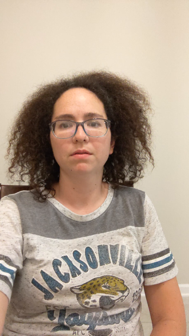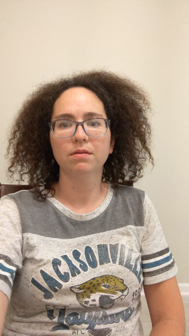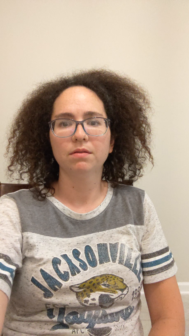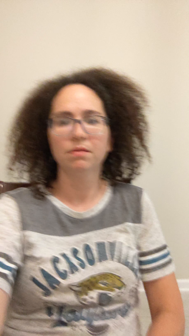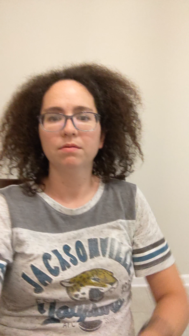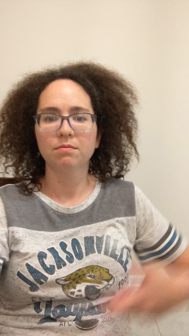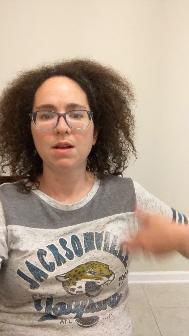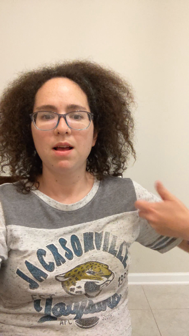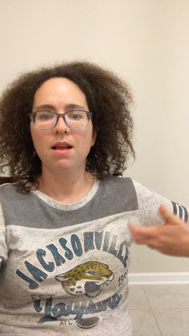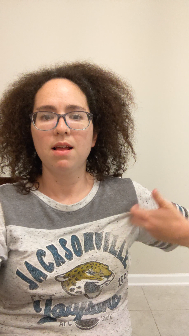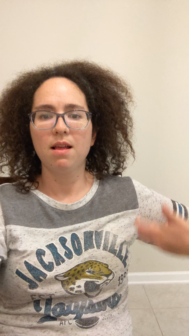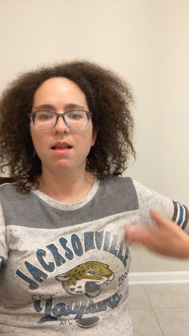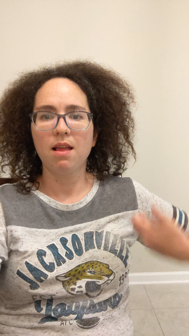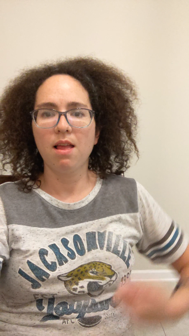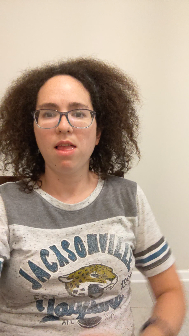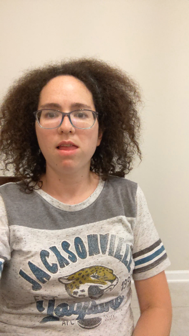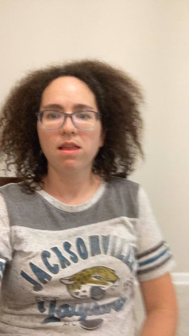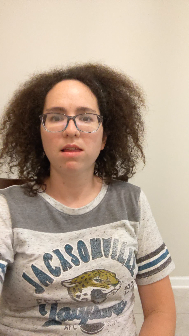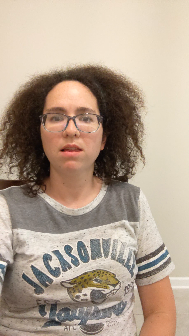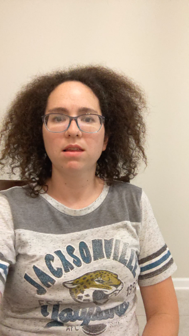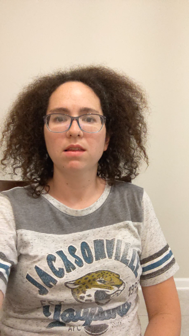monkey